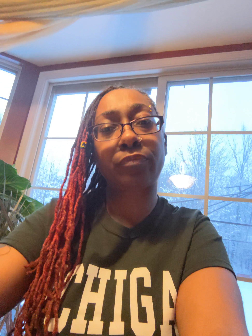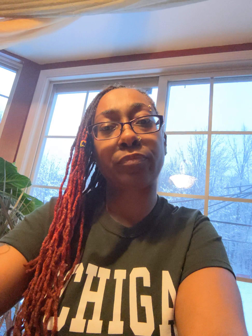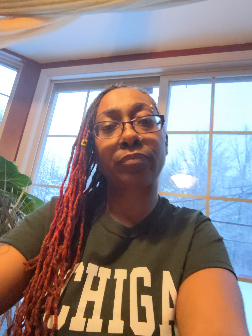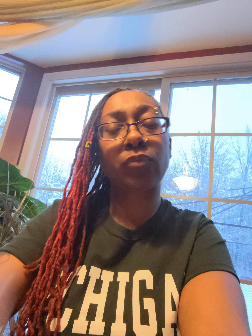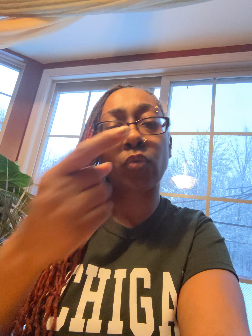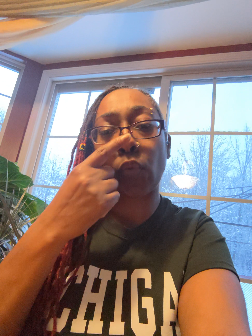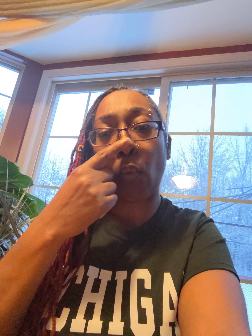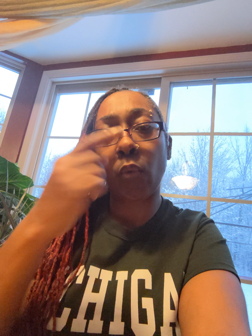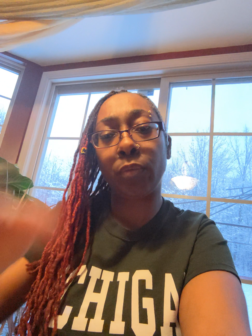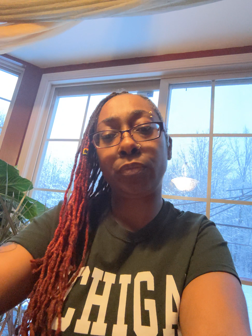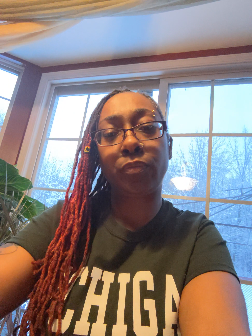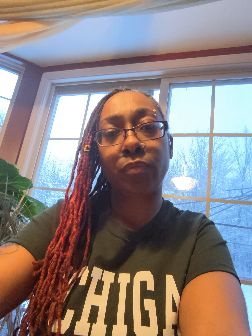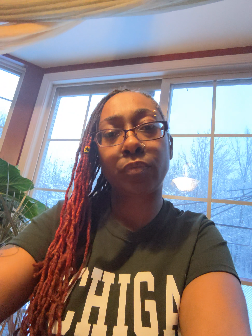nose